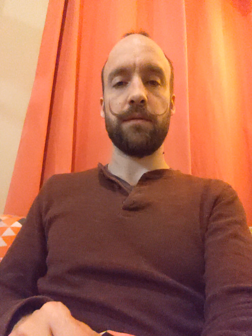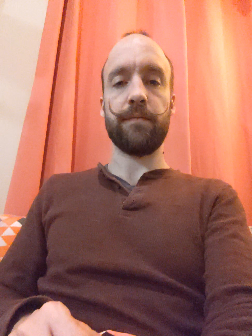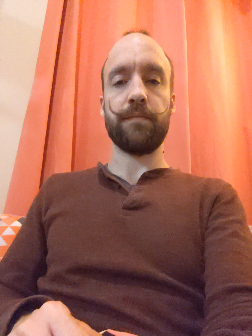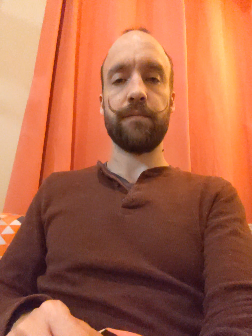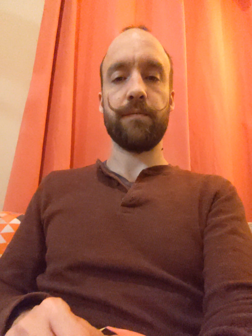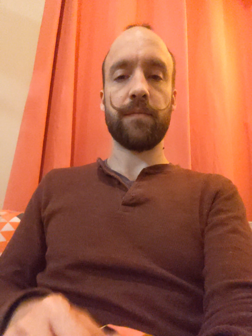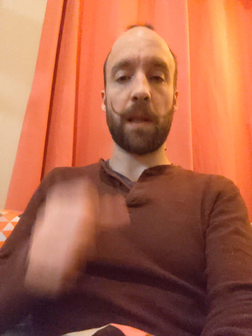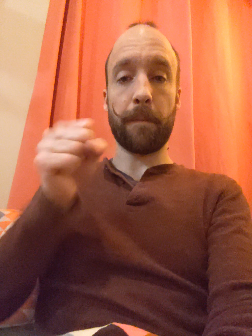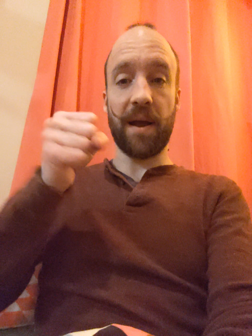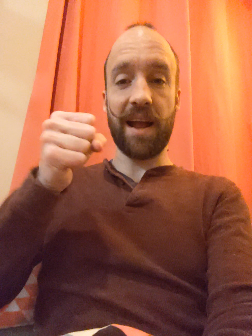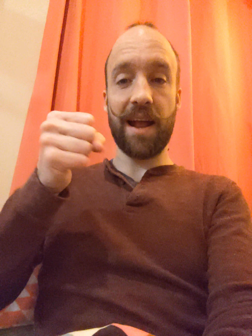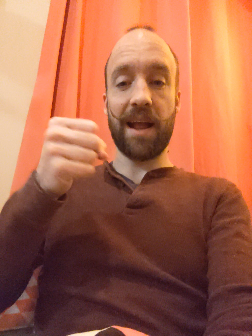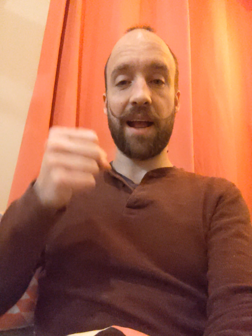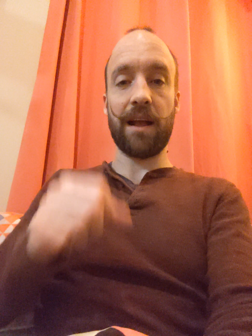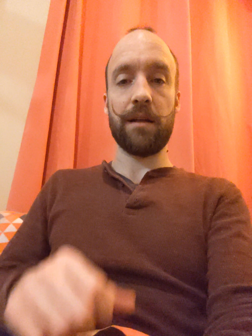make